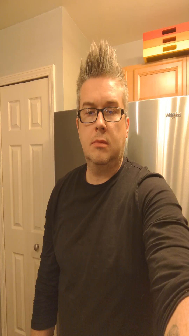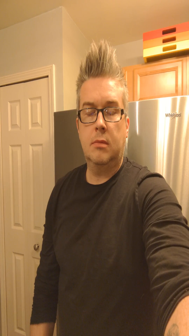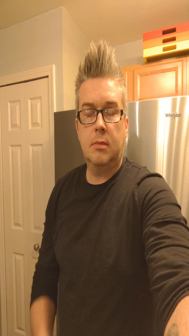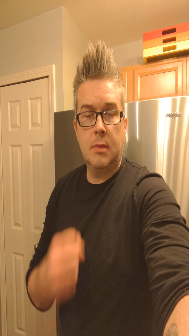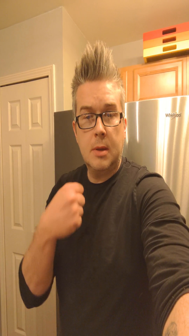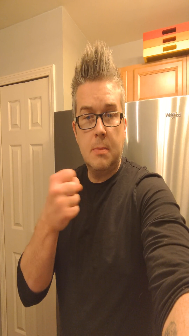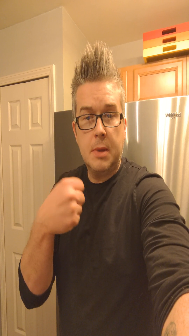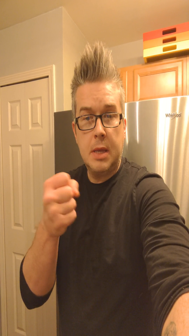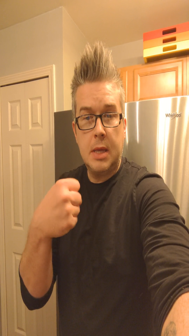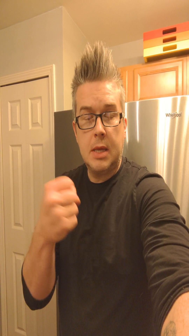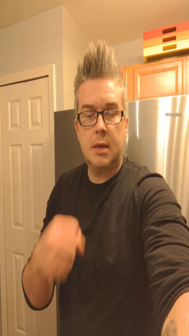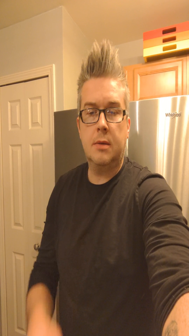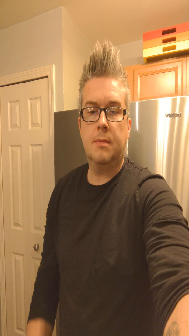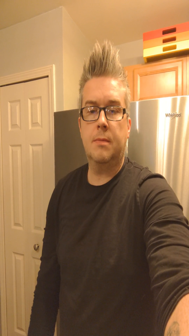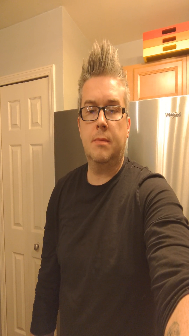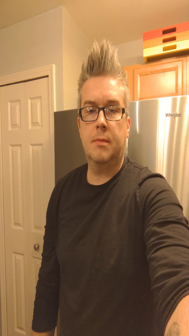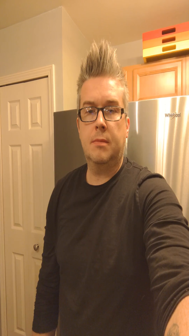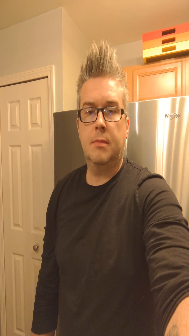make